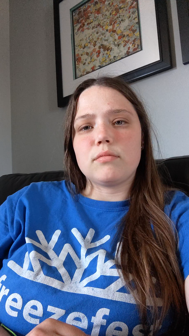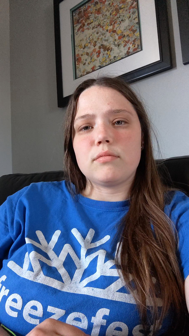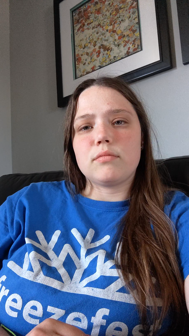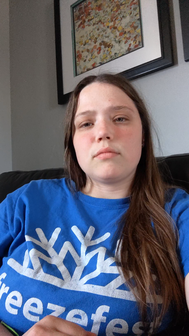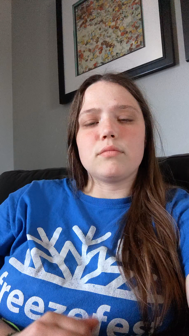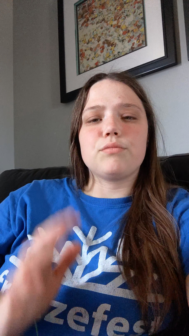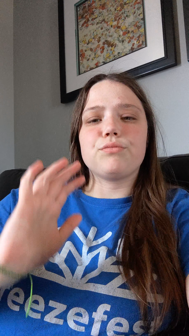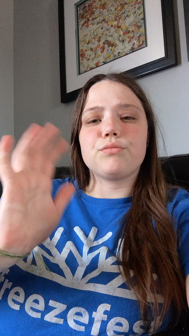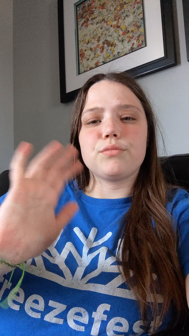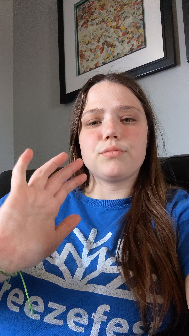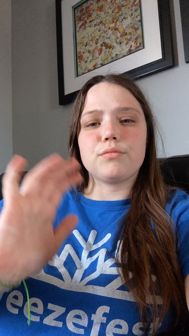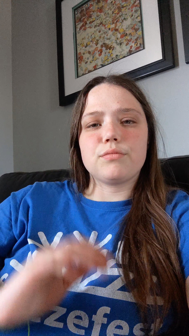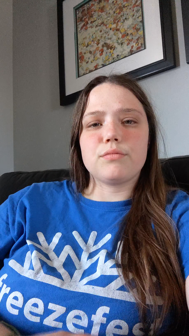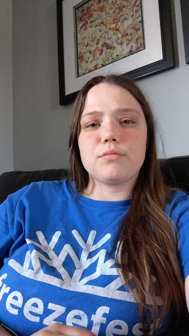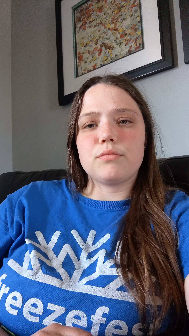cheese